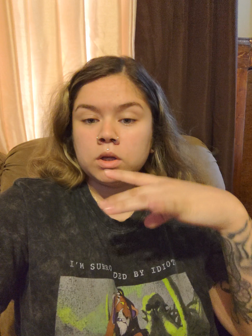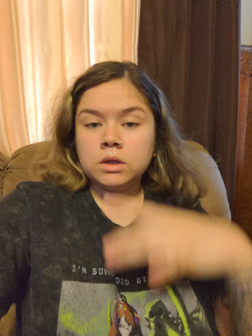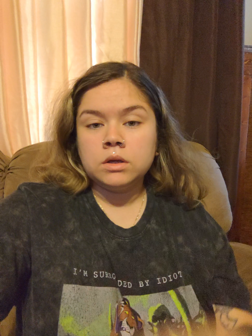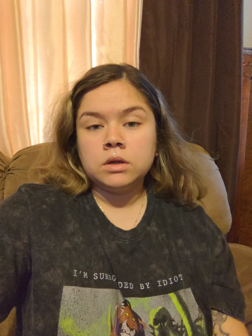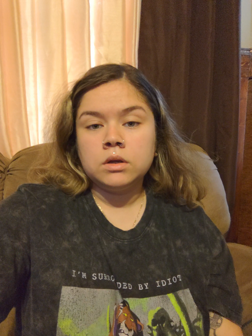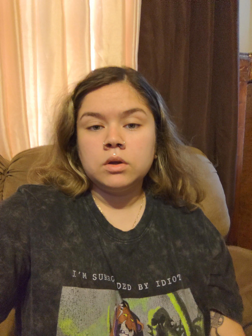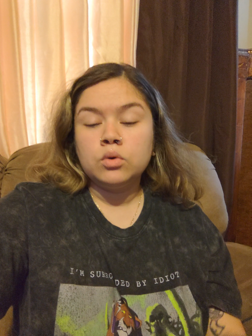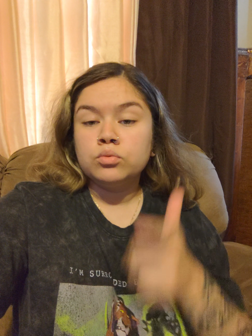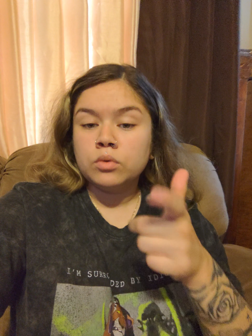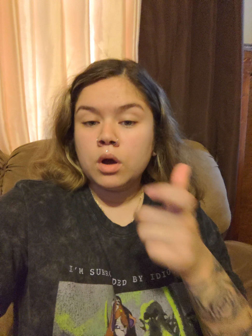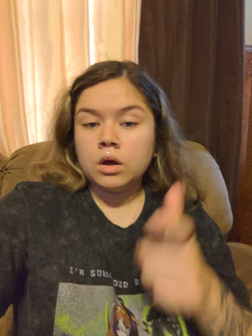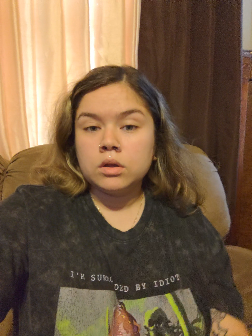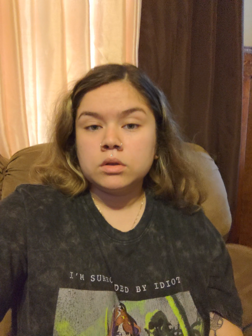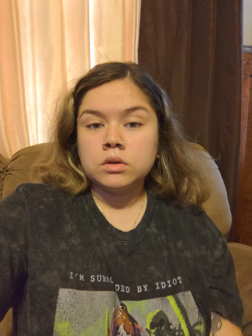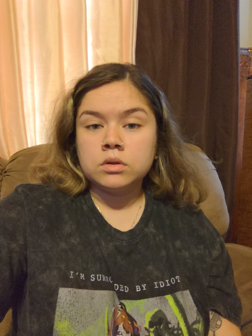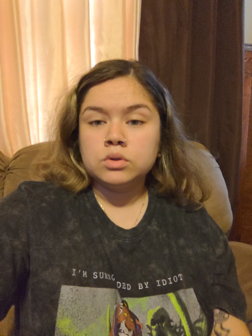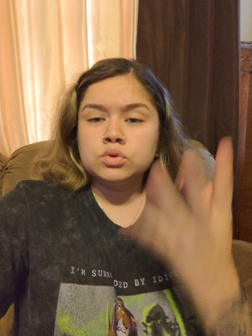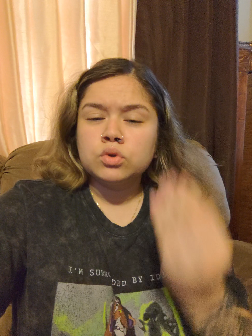run